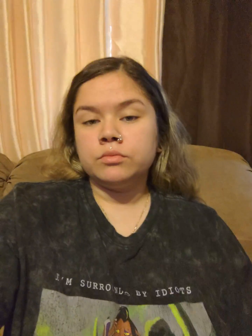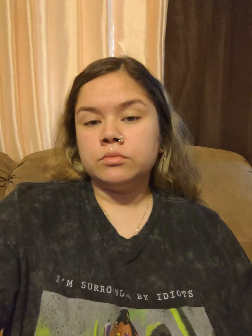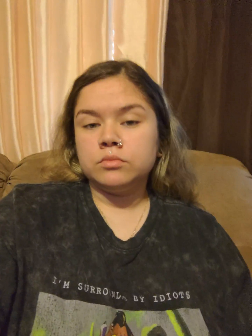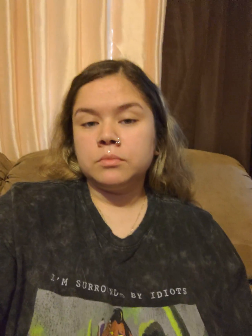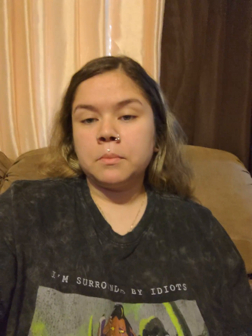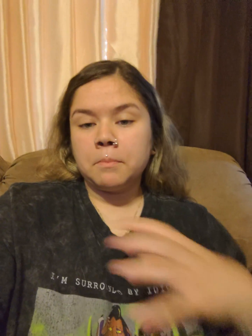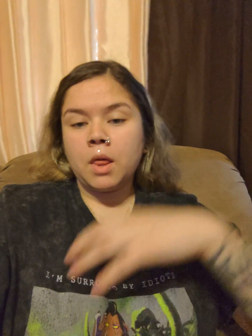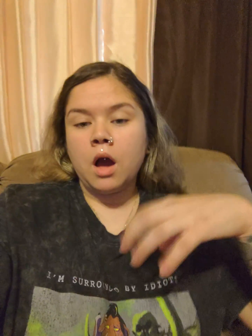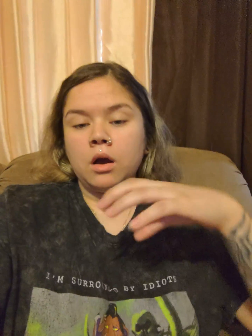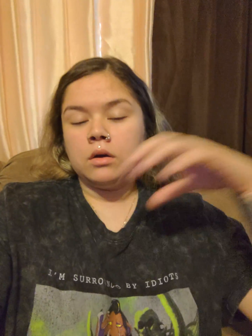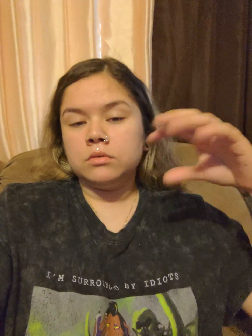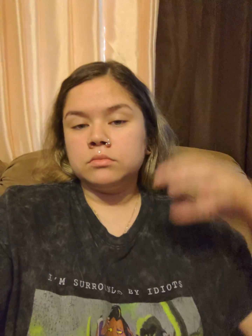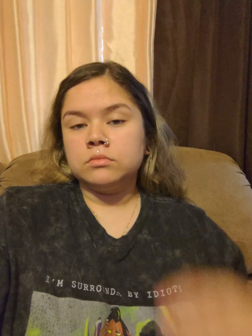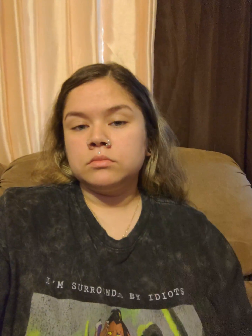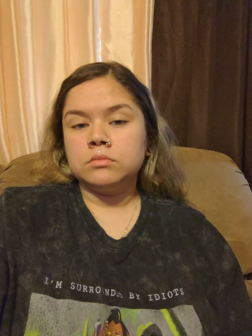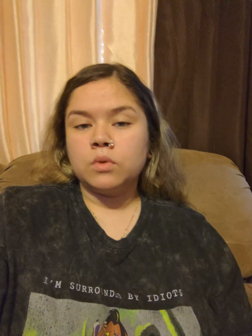block